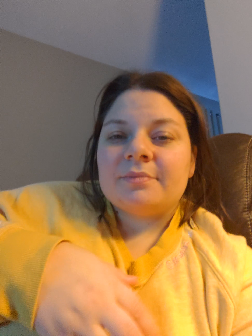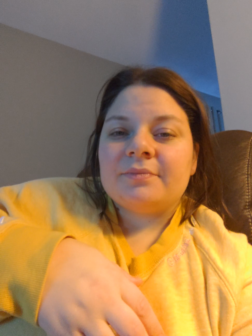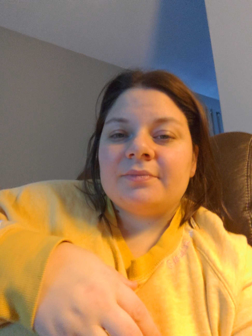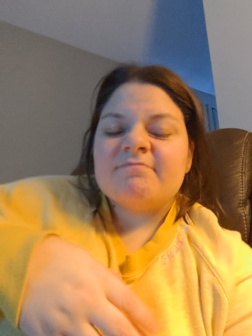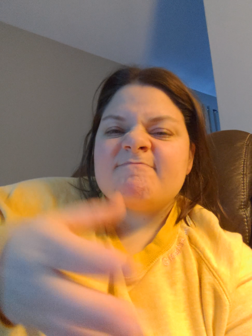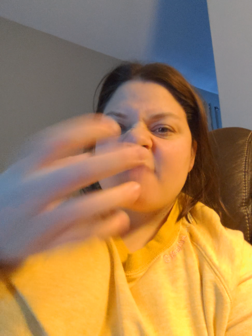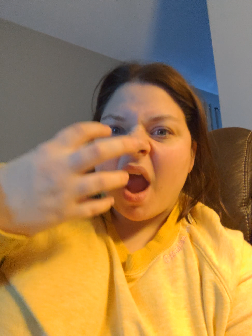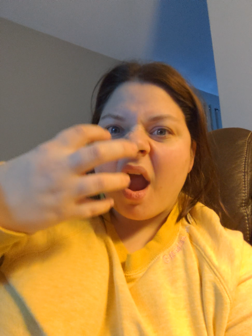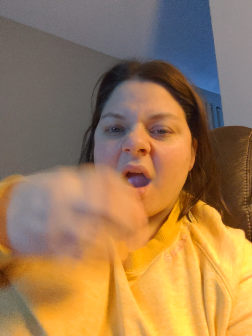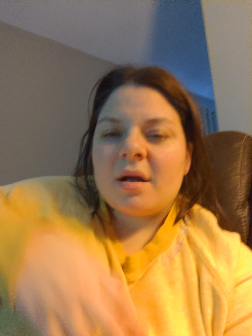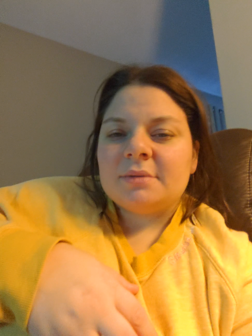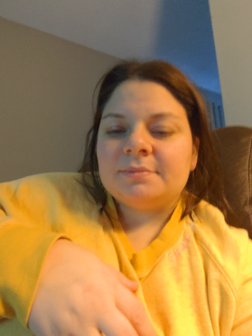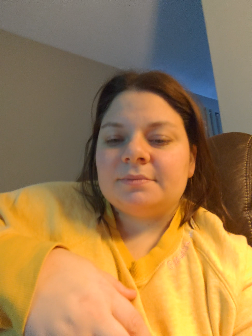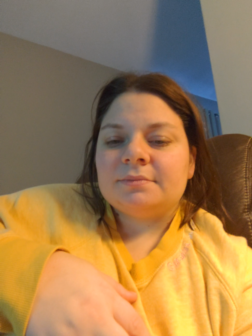mad